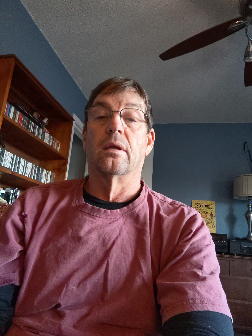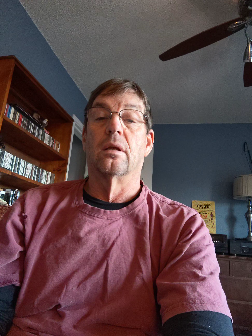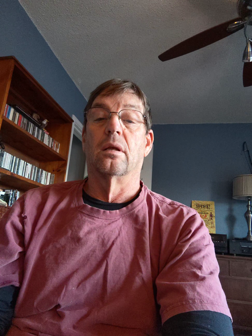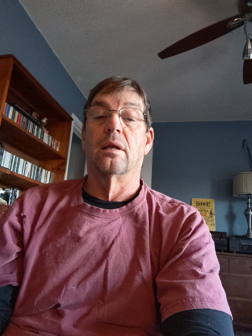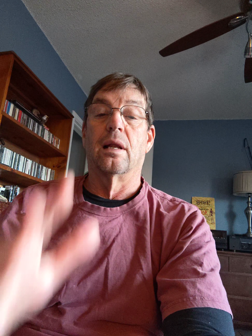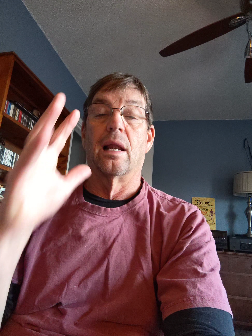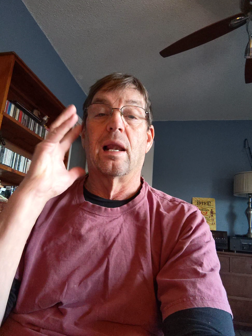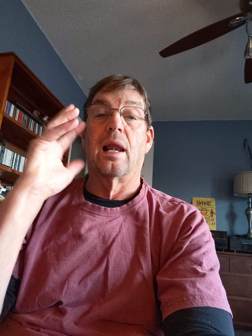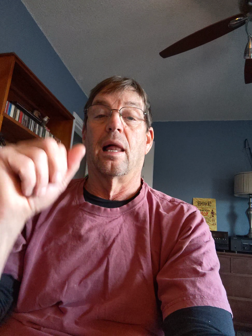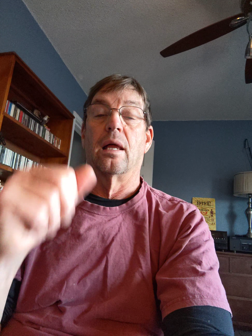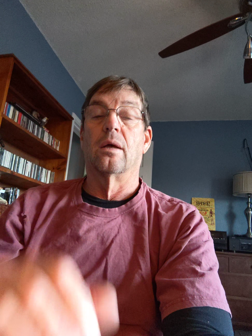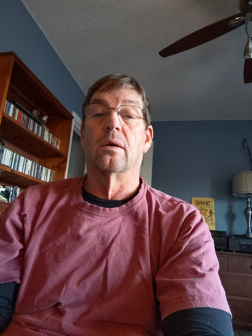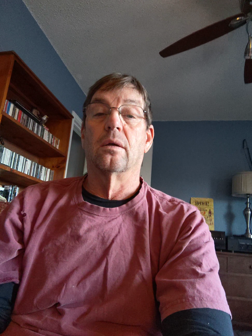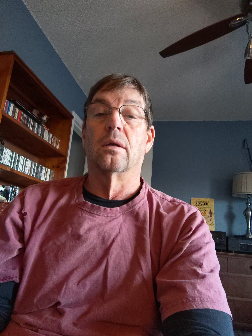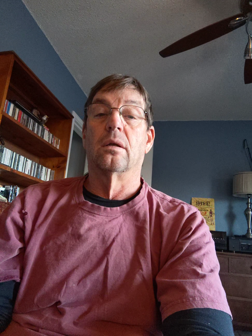loud